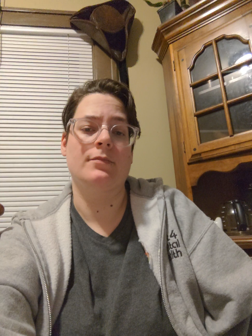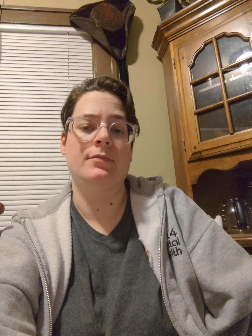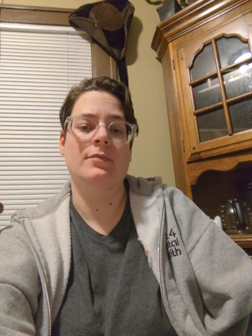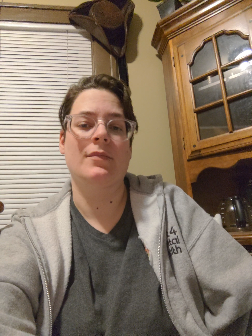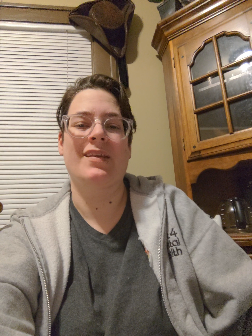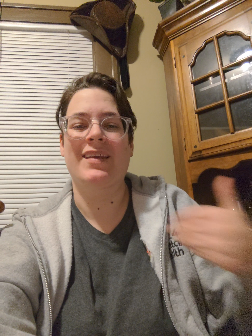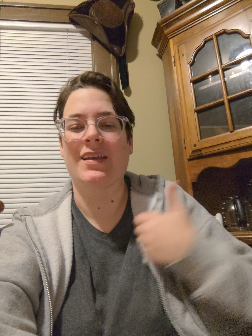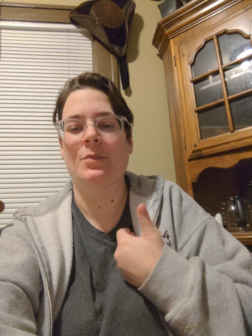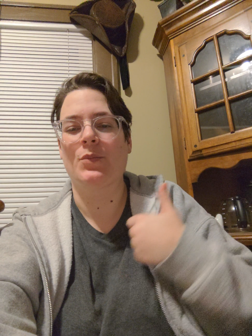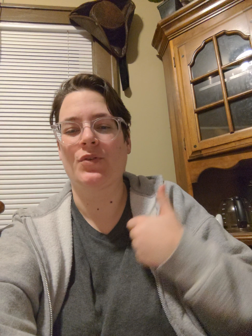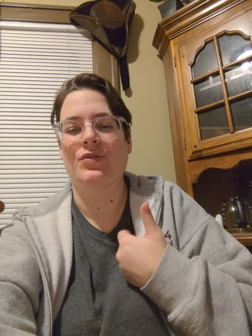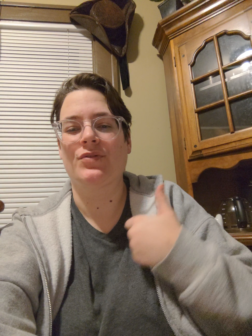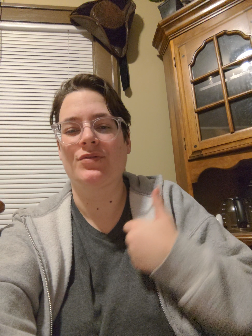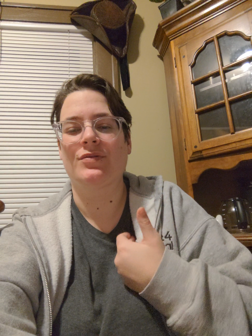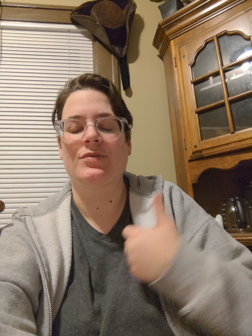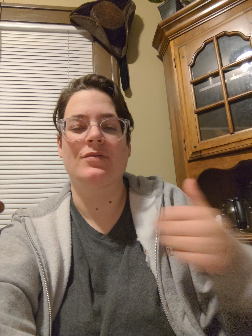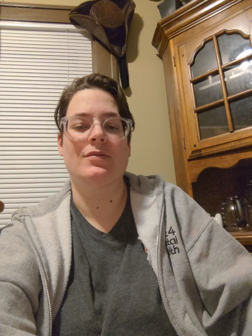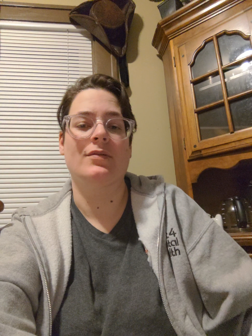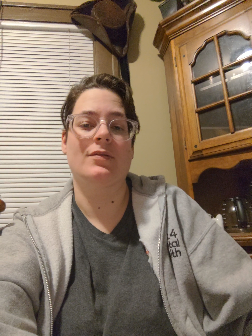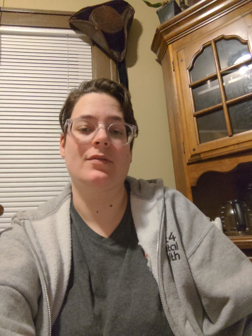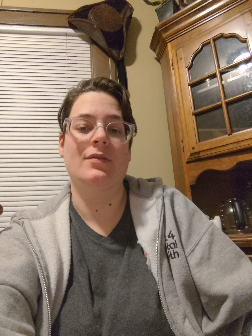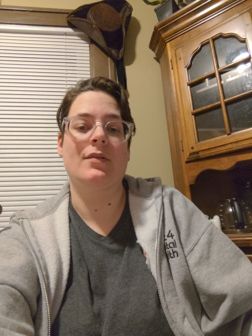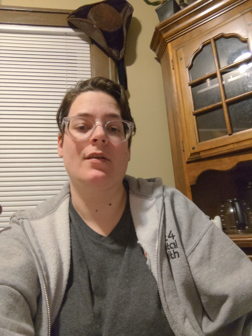animal